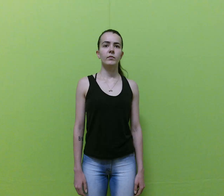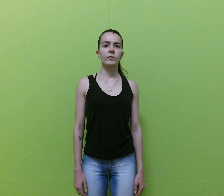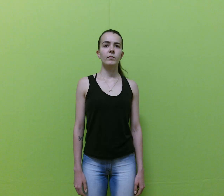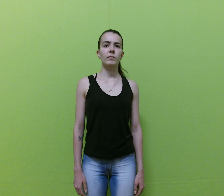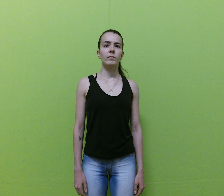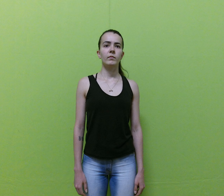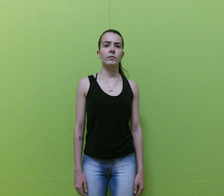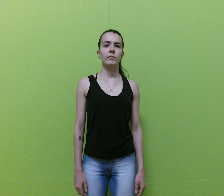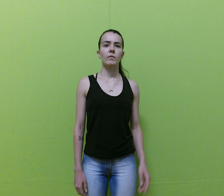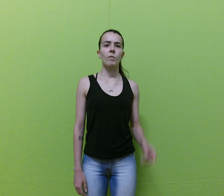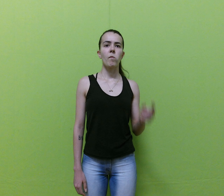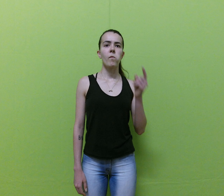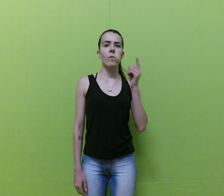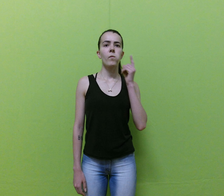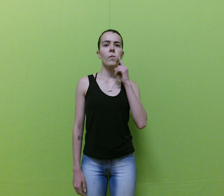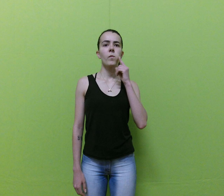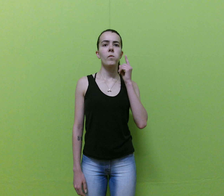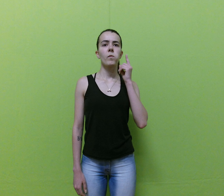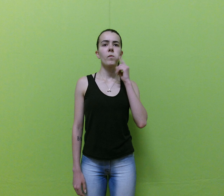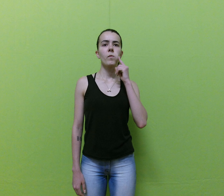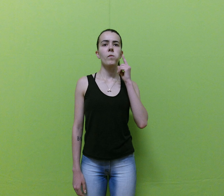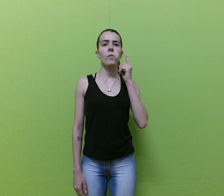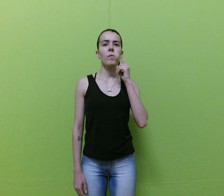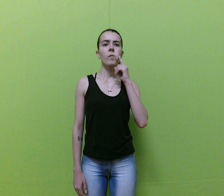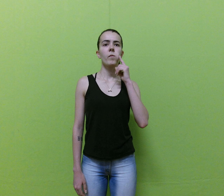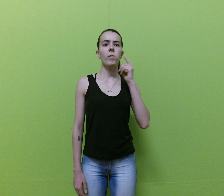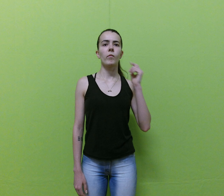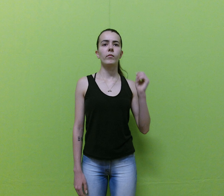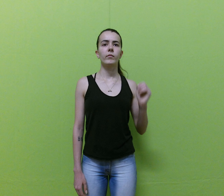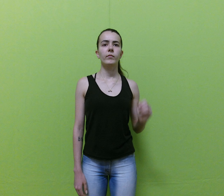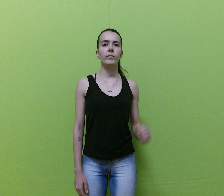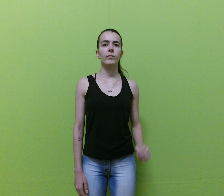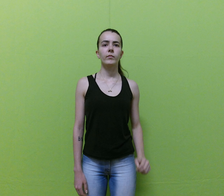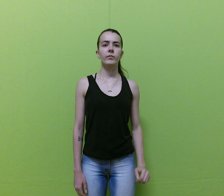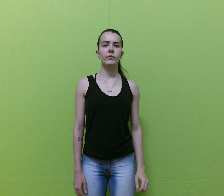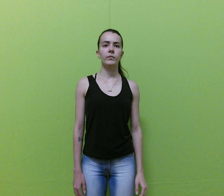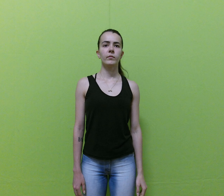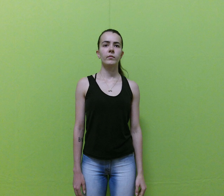bala